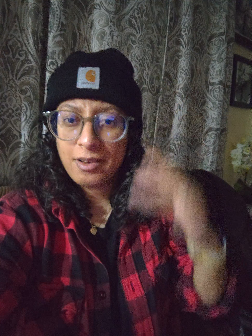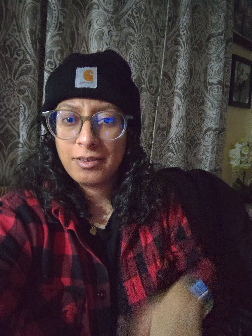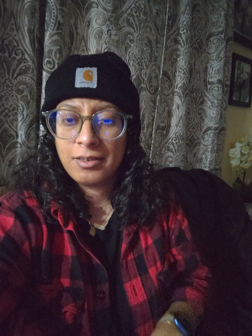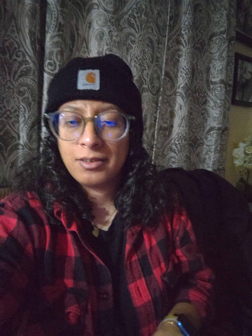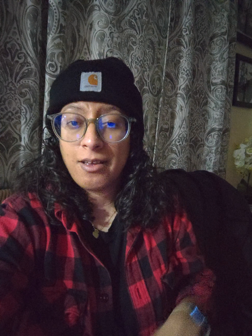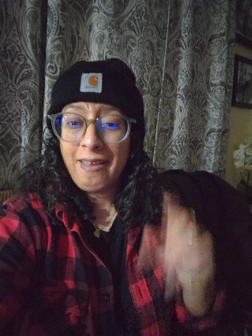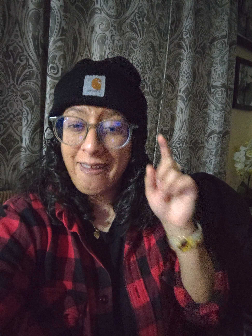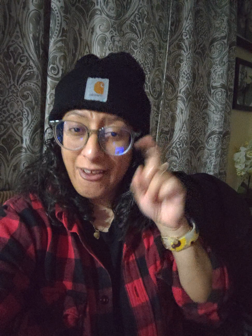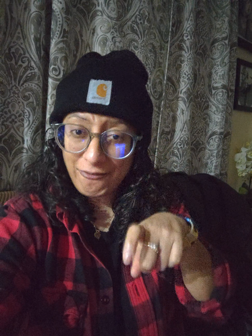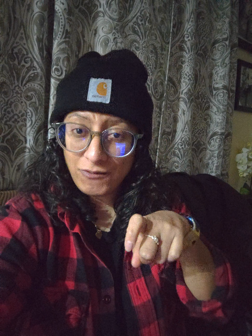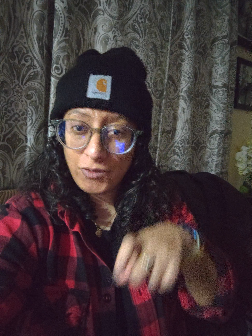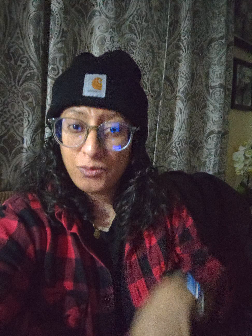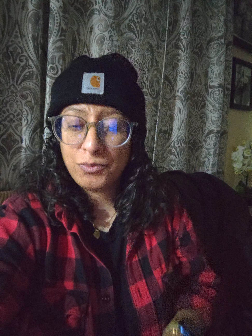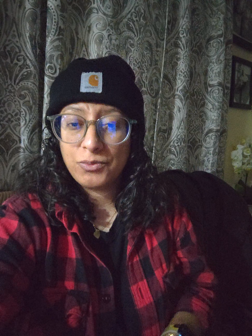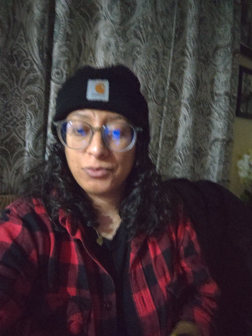have to